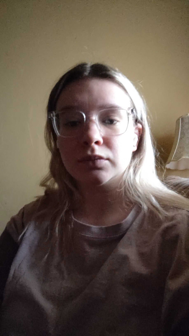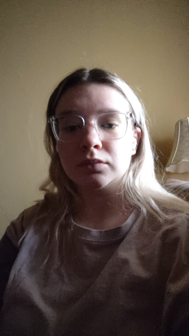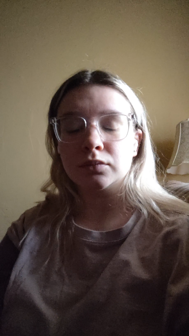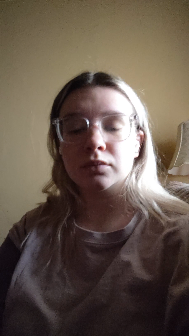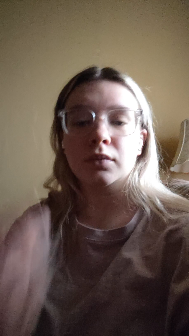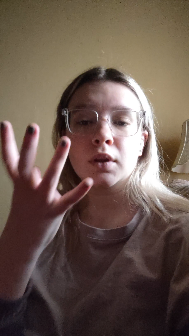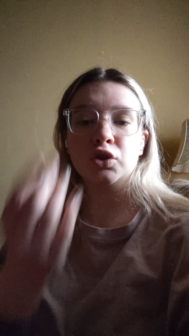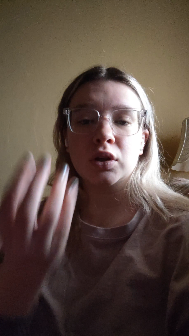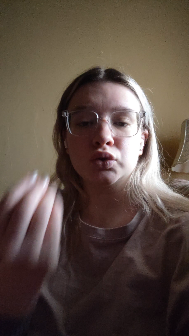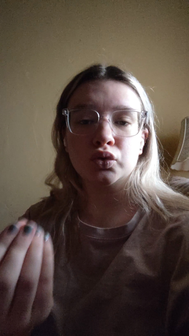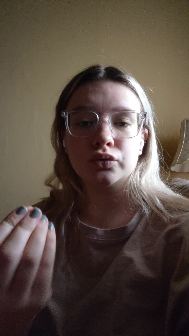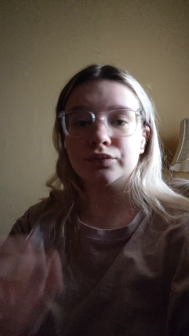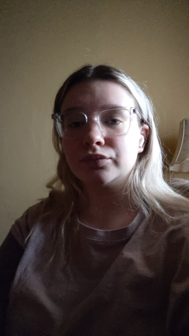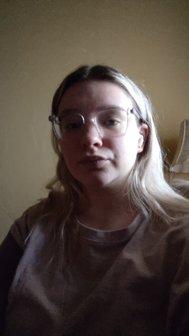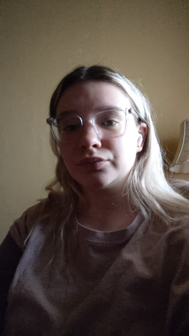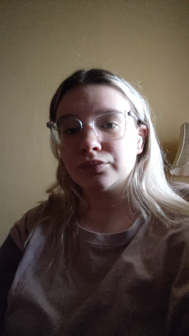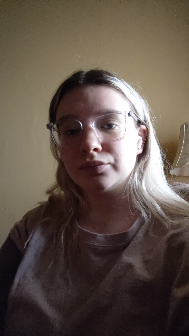gentle